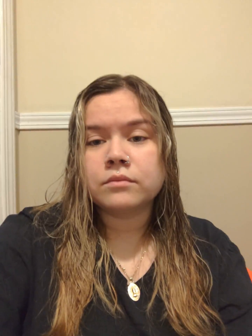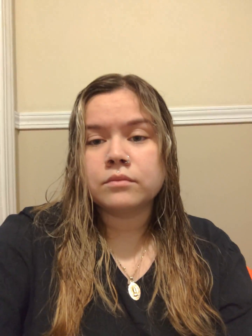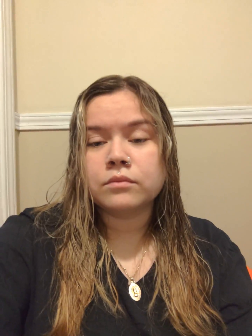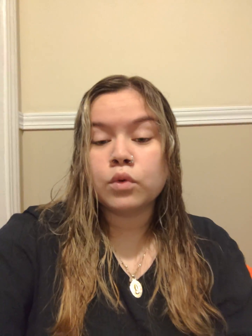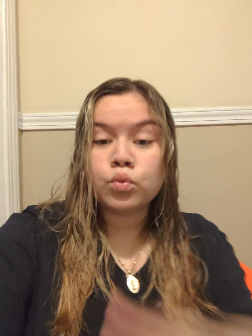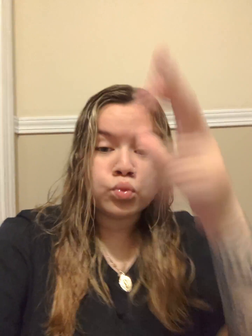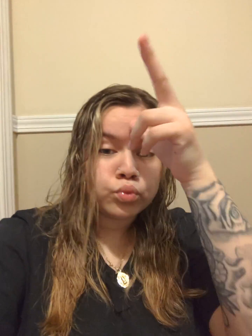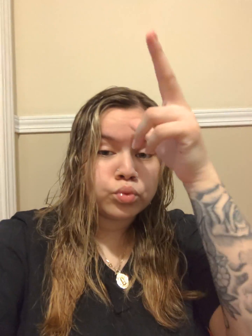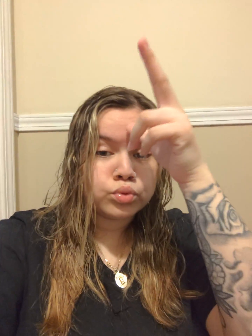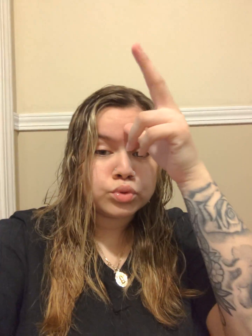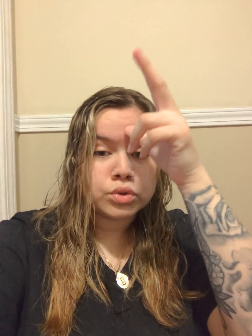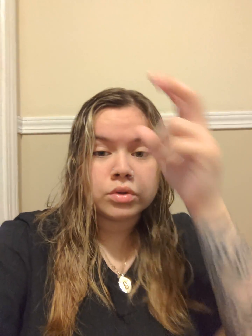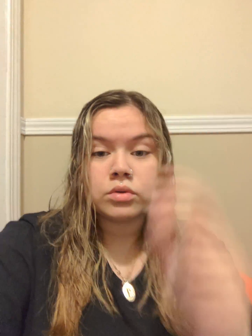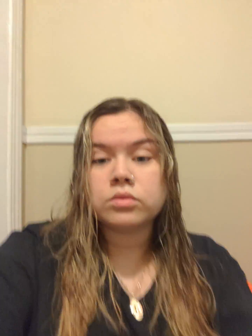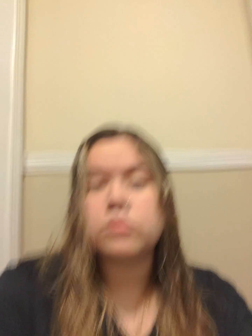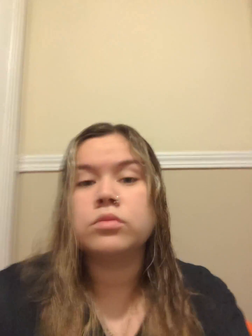rooster